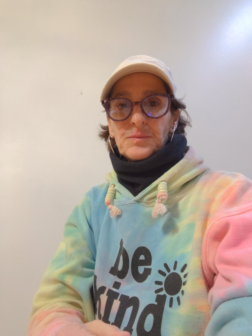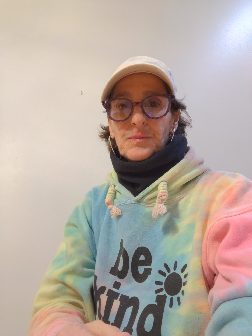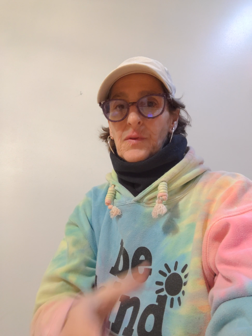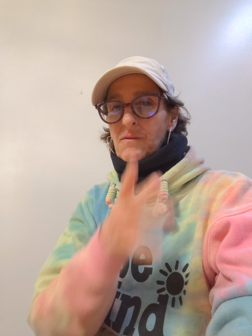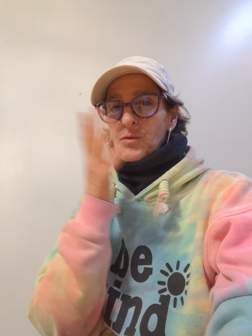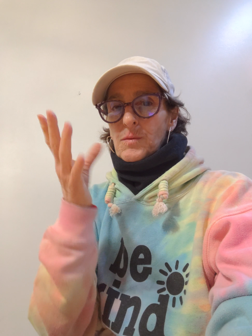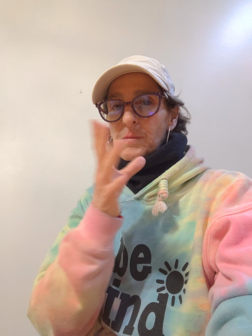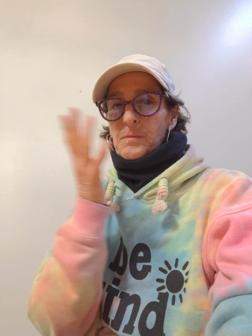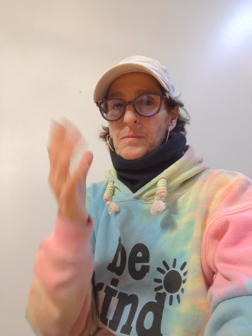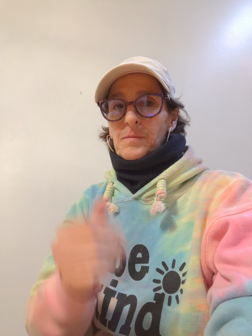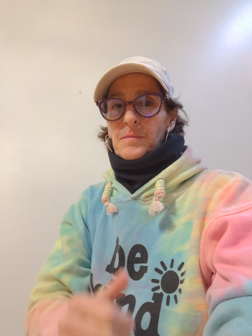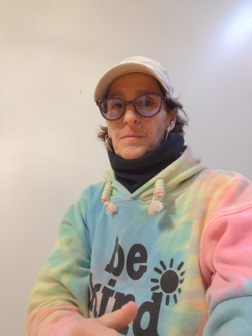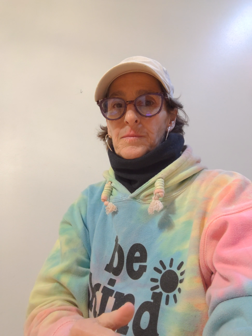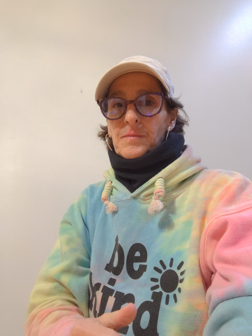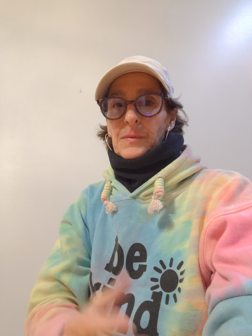farm